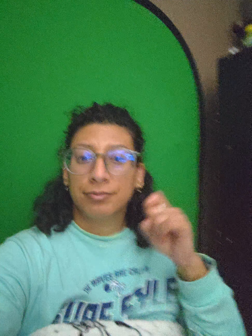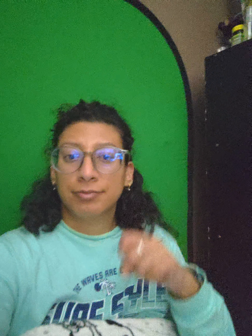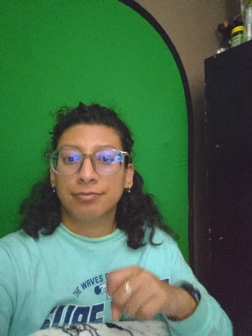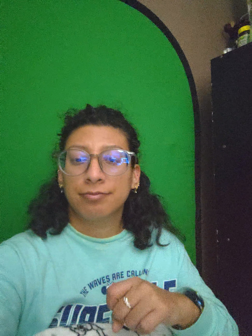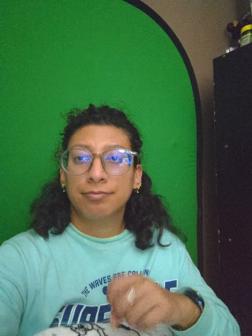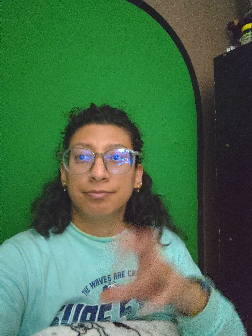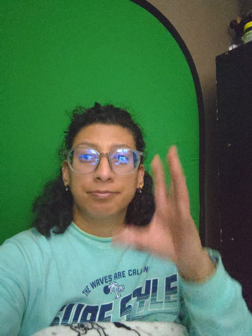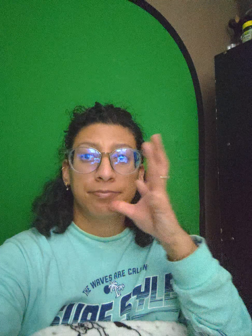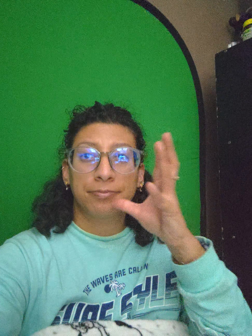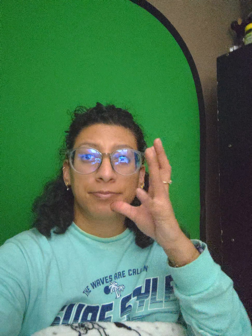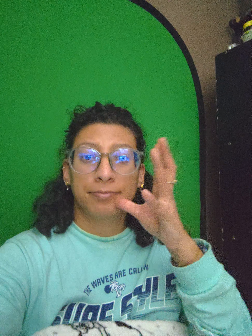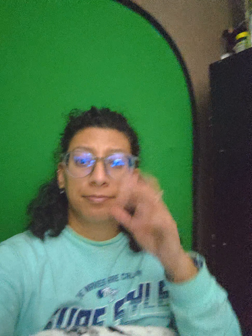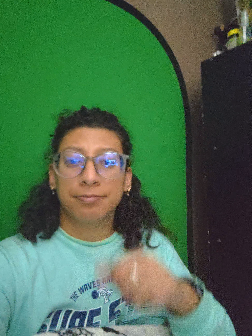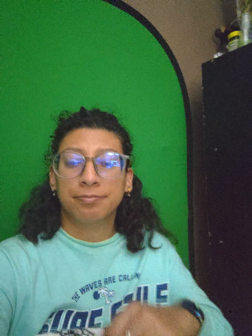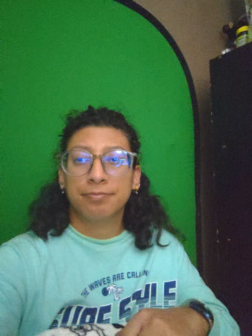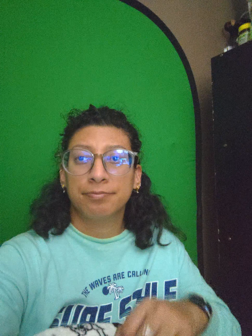mom